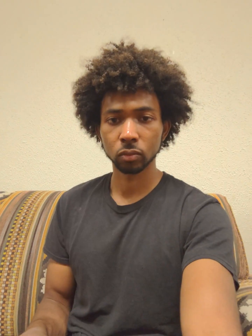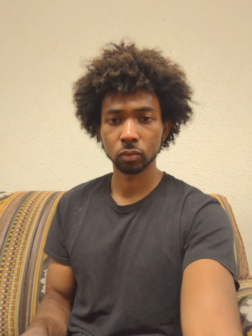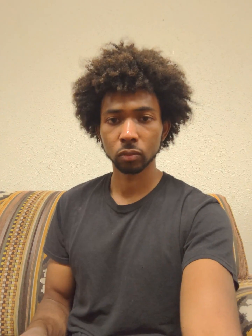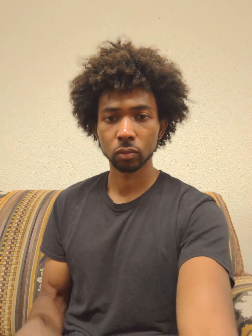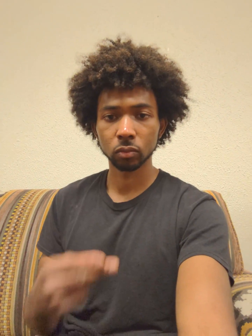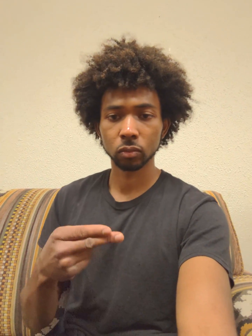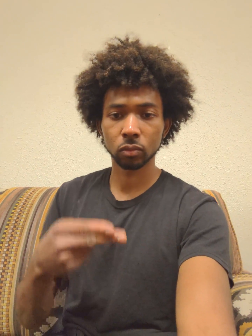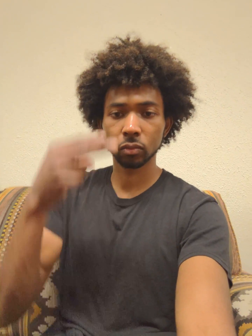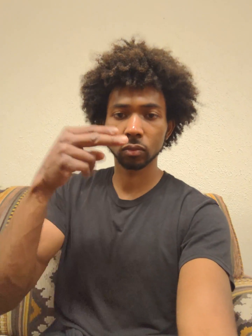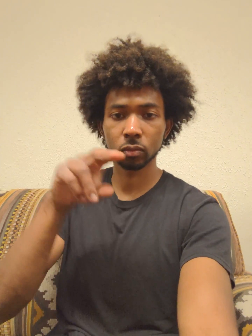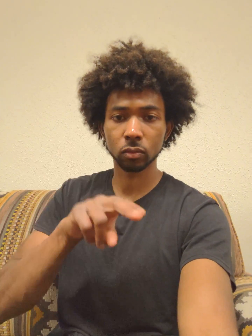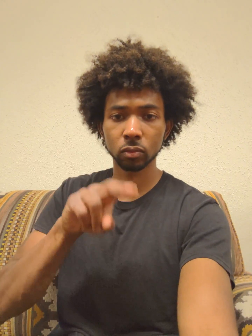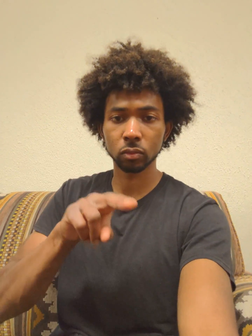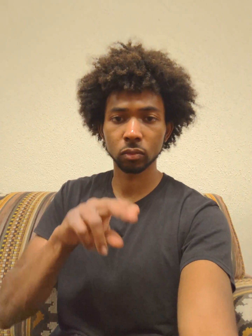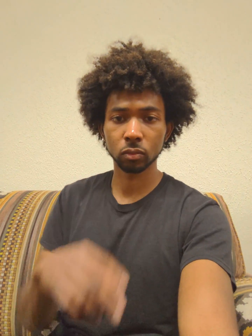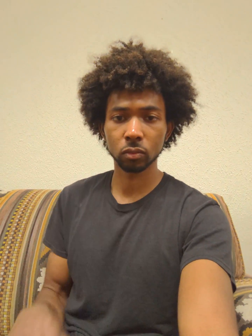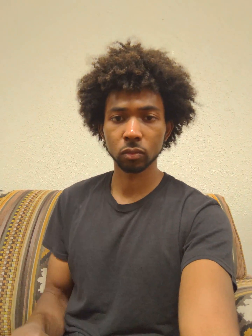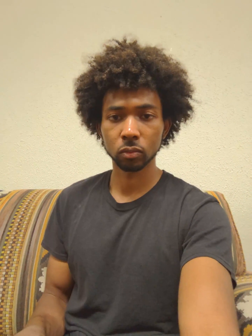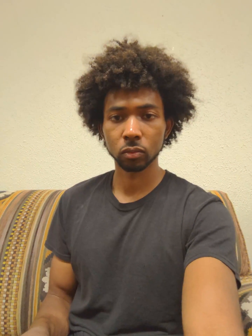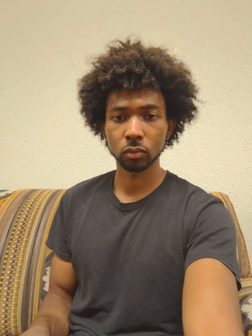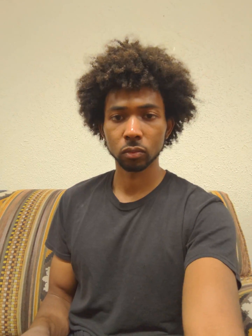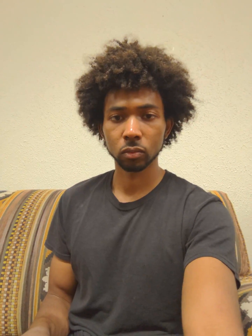high chair